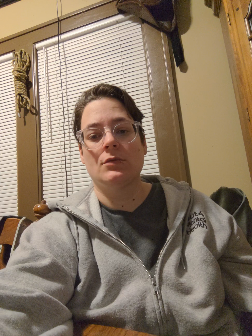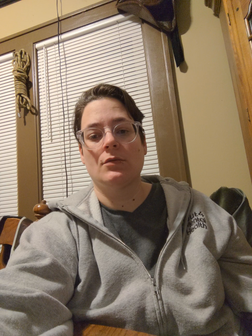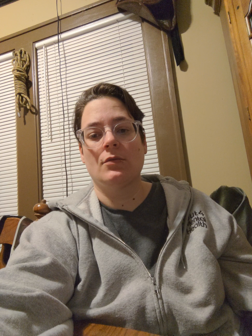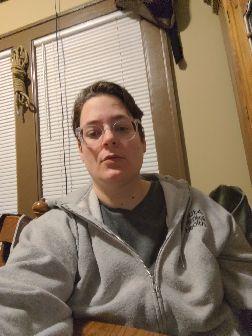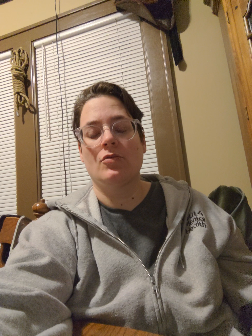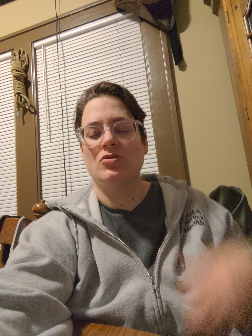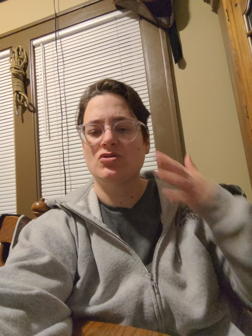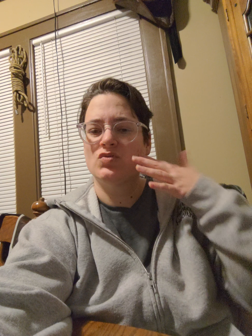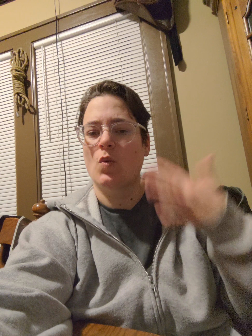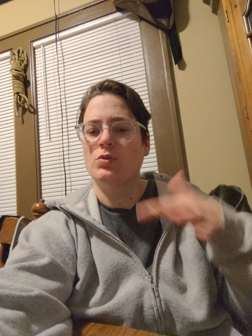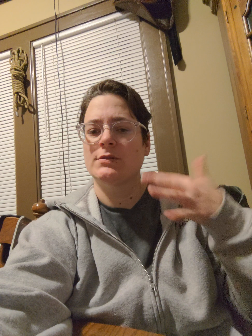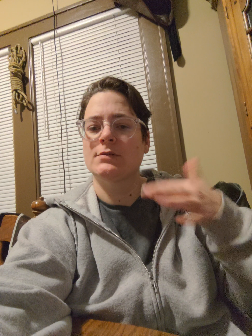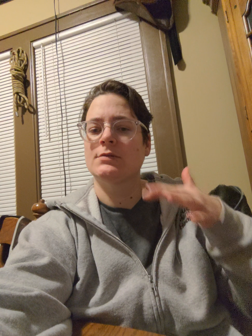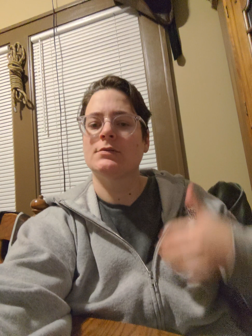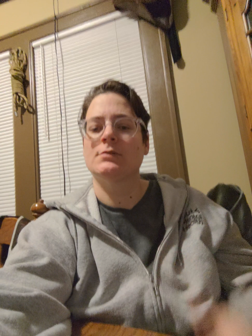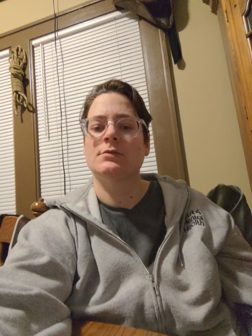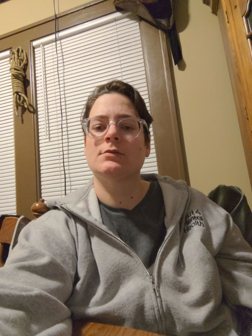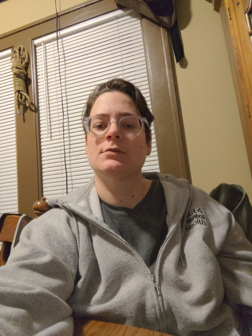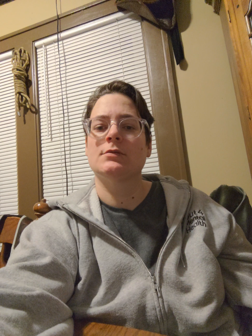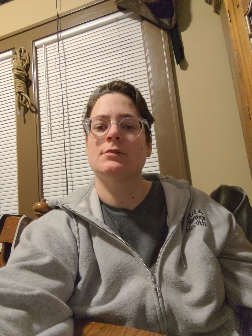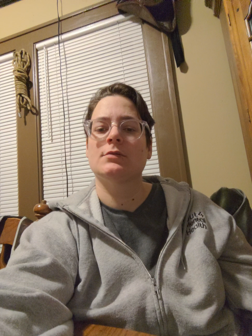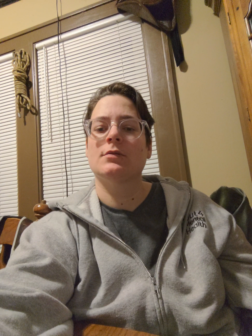noisy